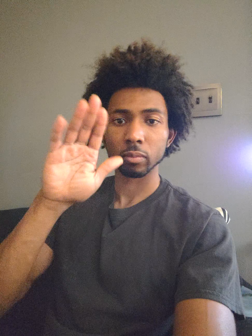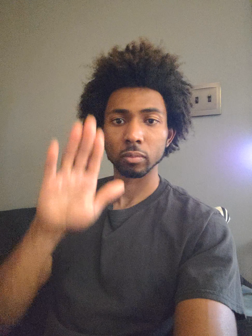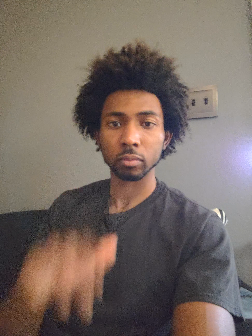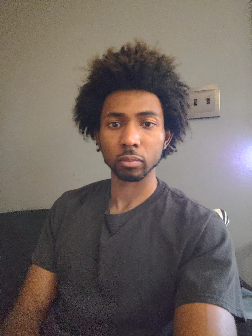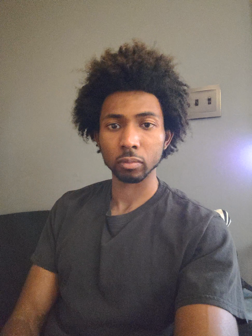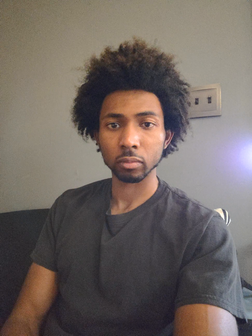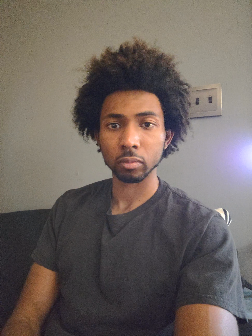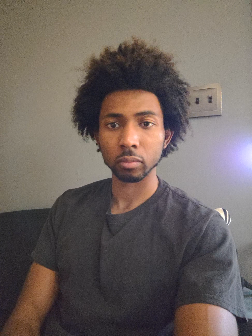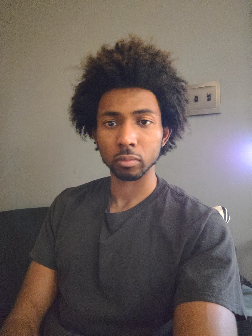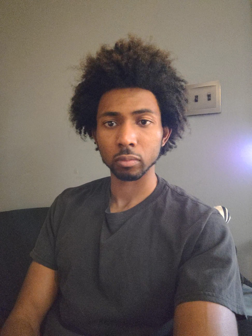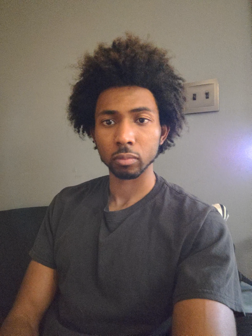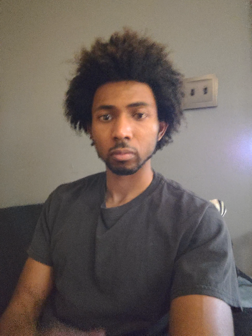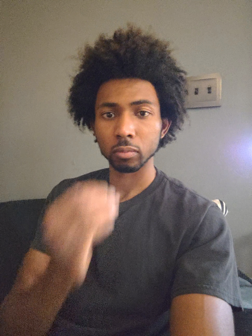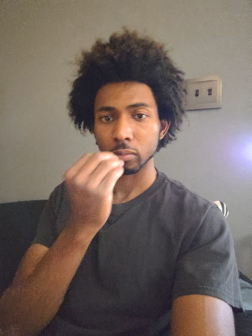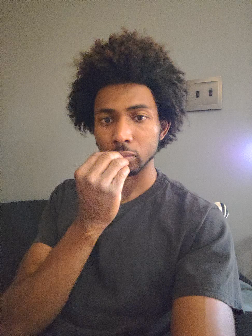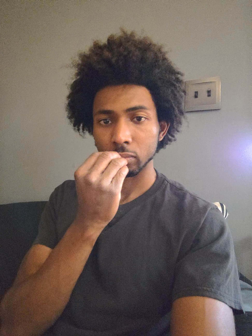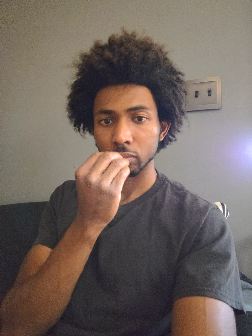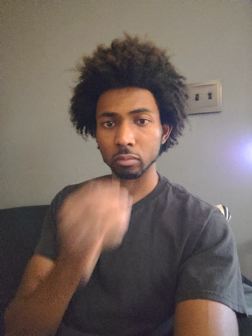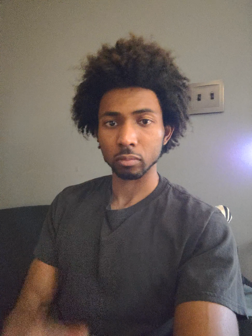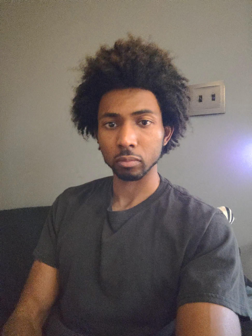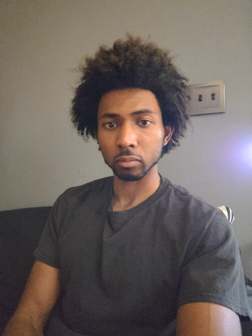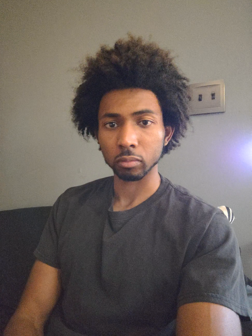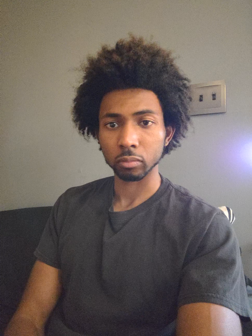eat